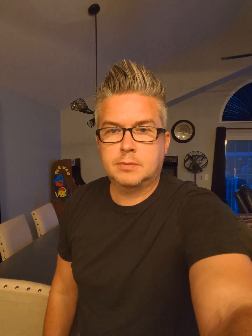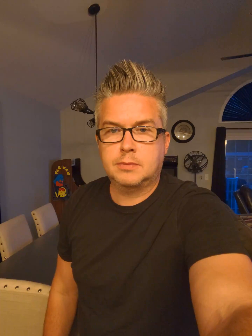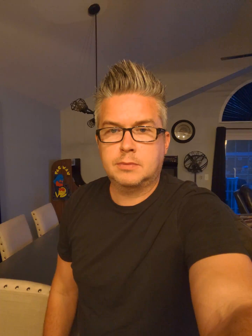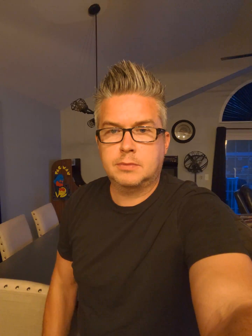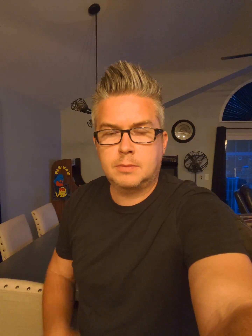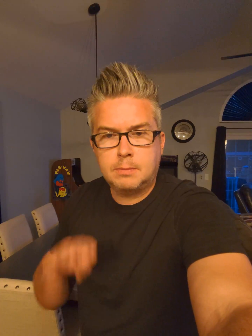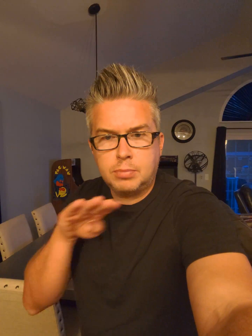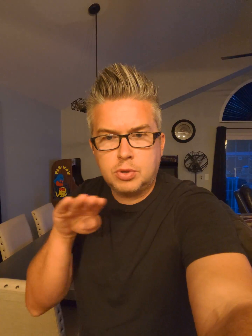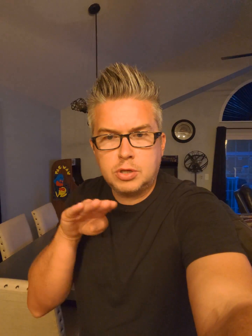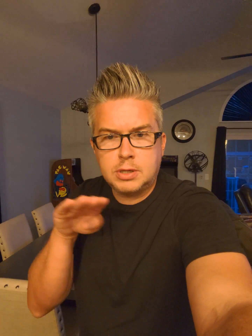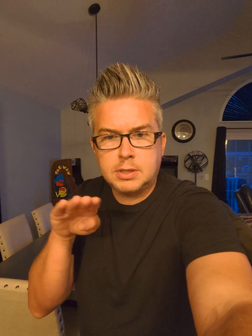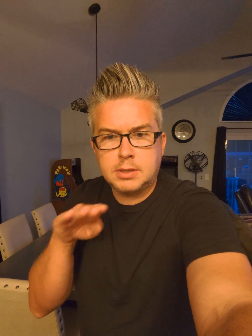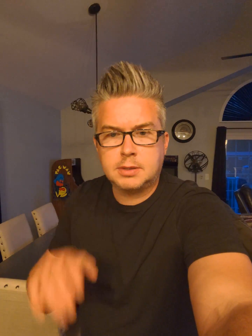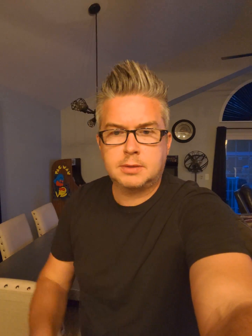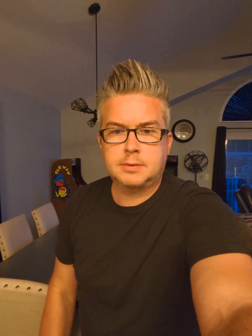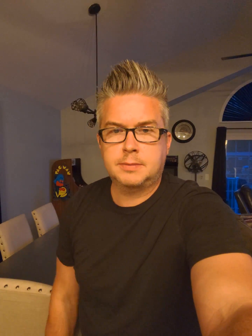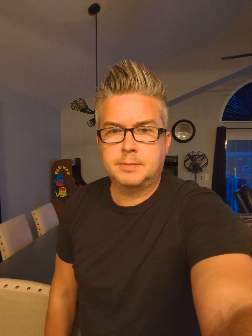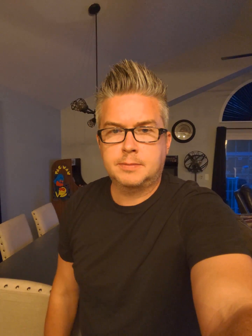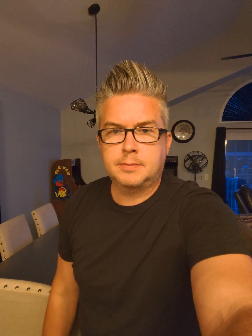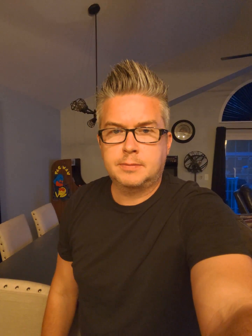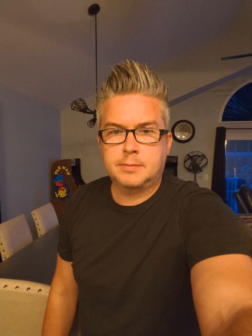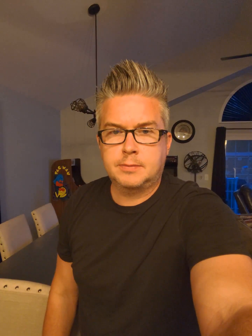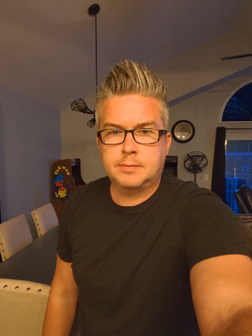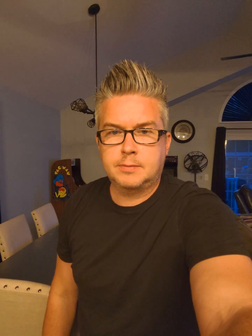boots